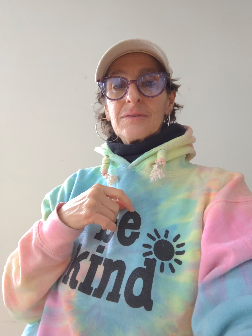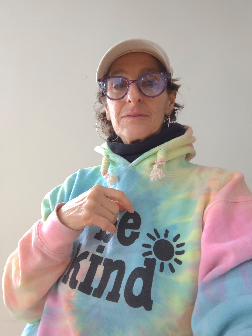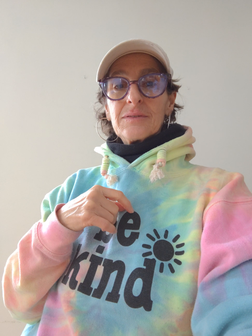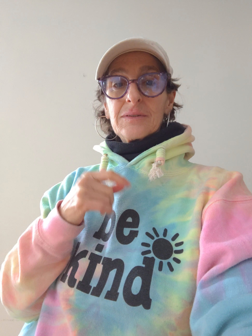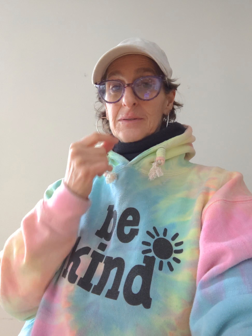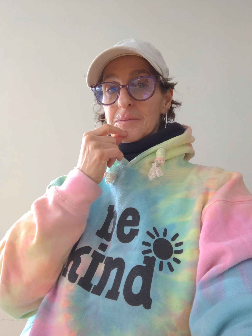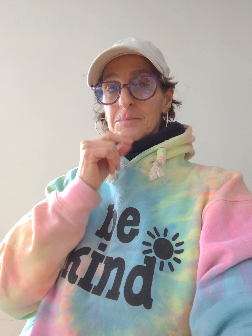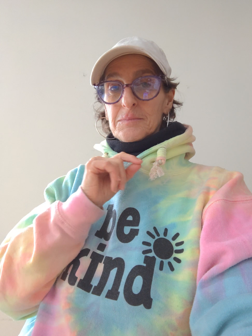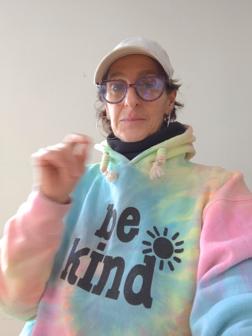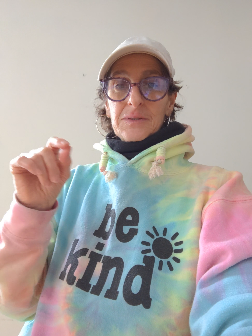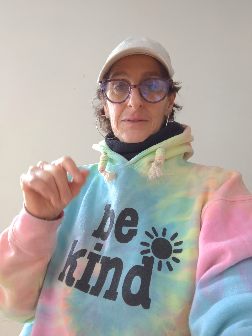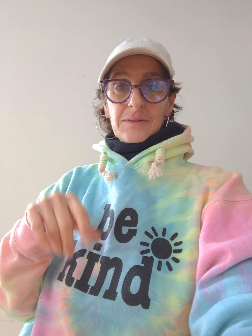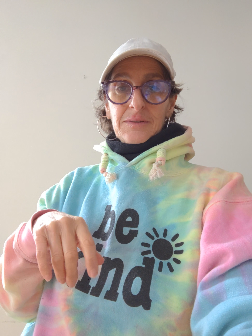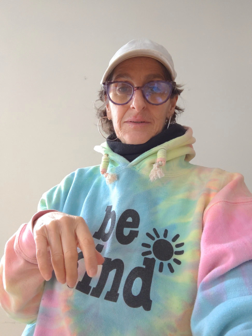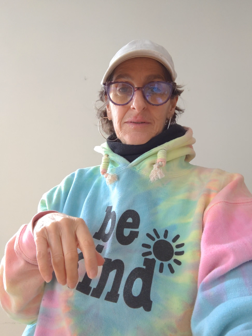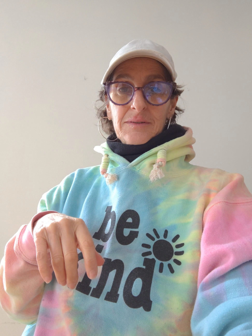pen